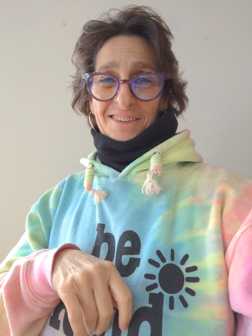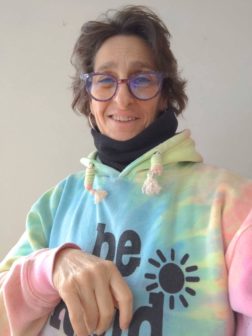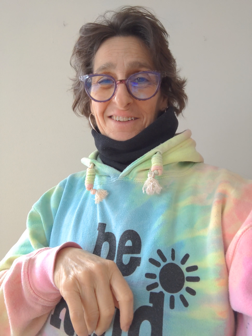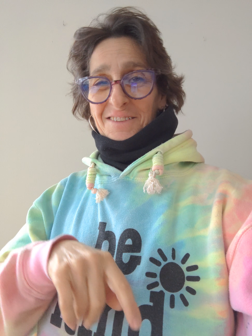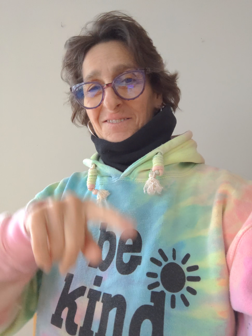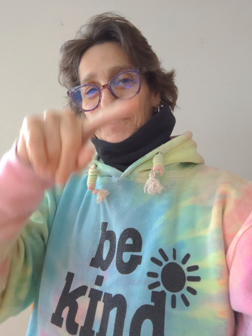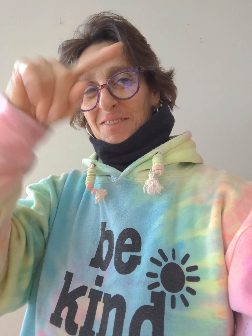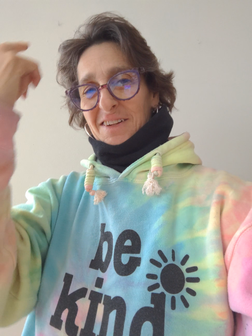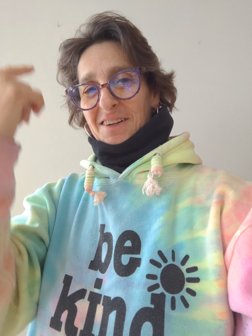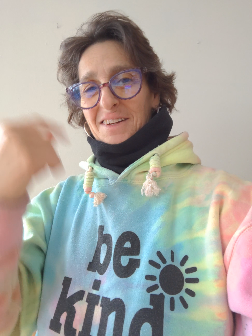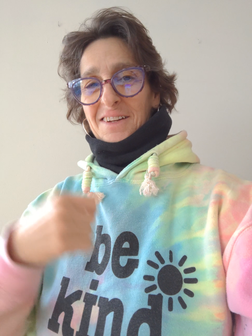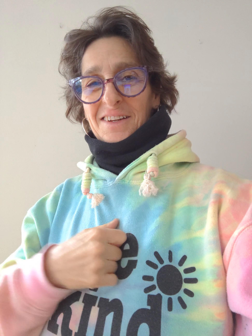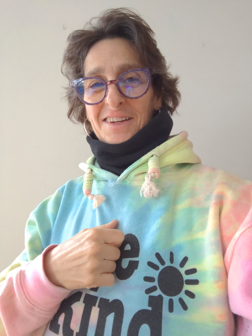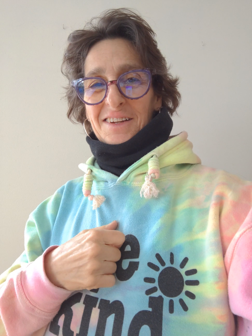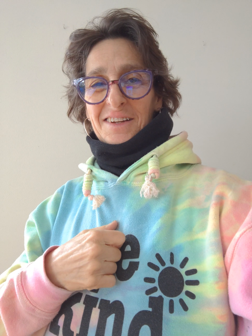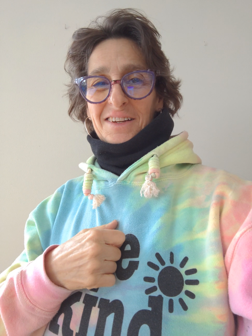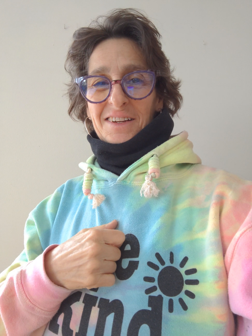black